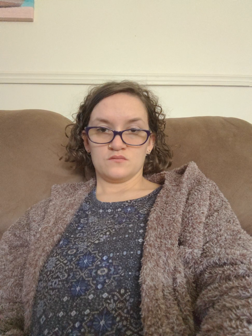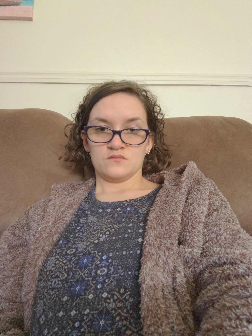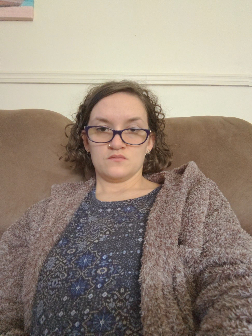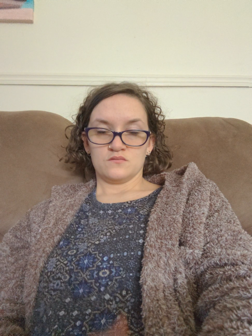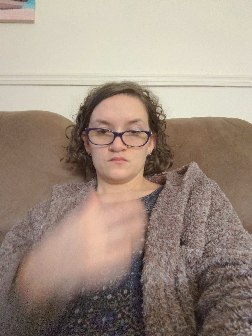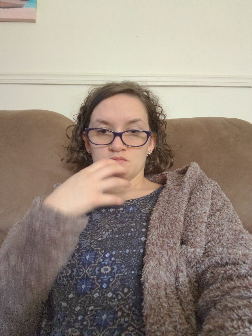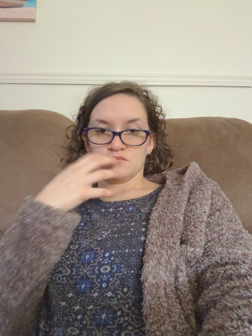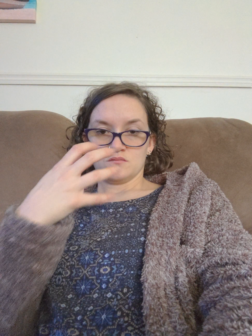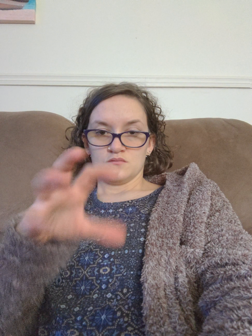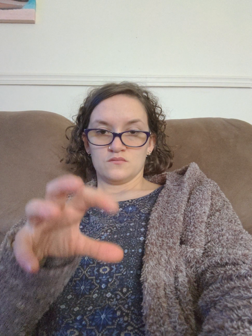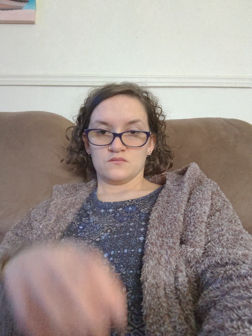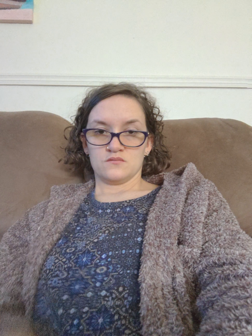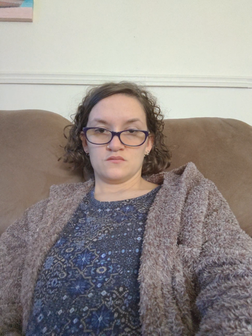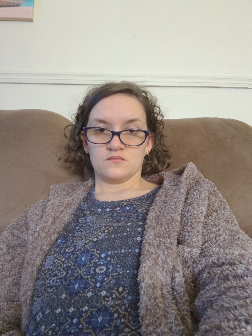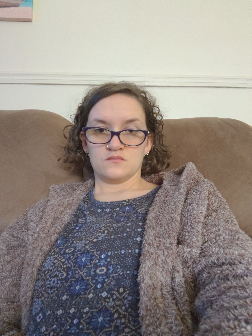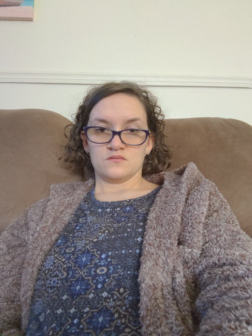hot